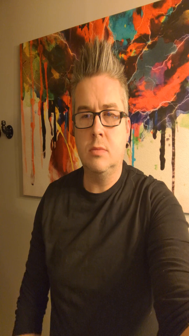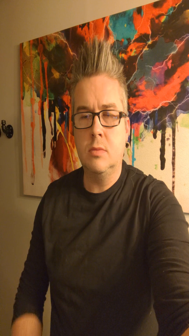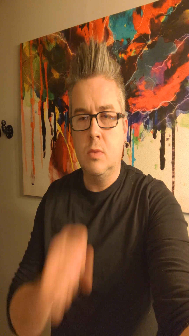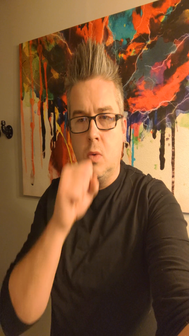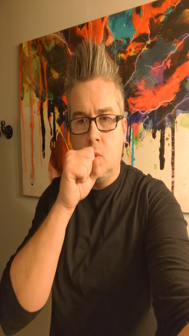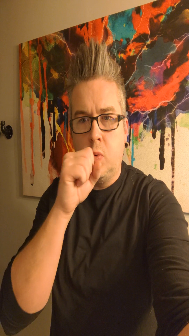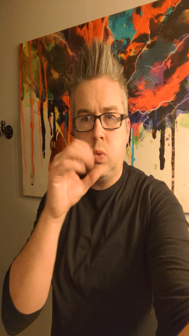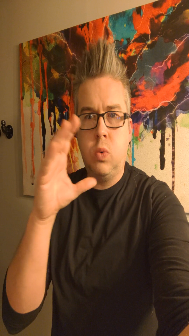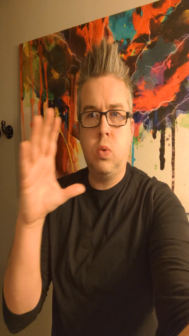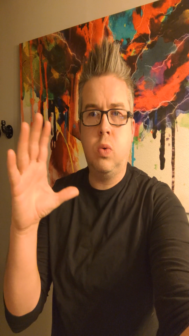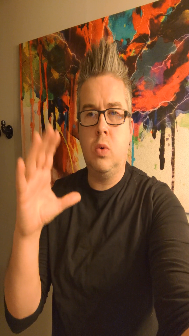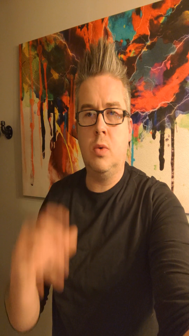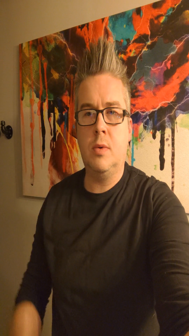balloon